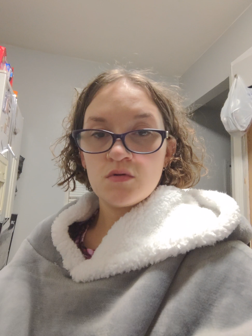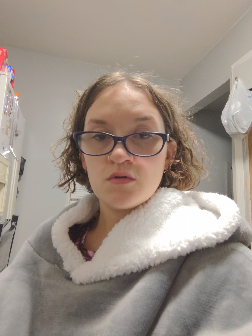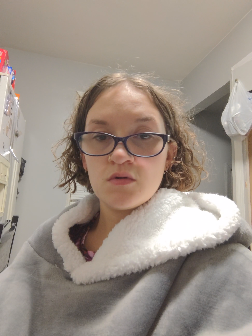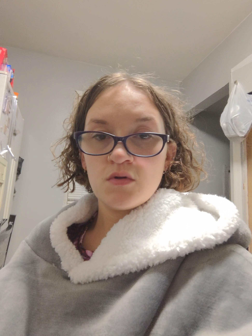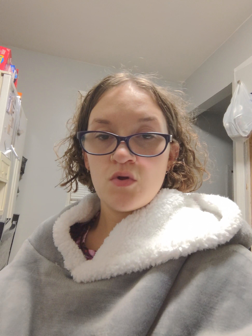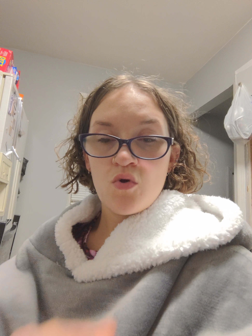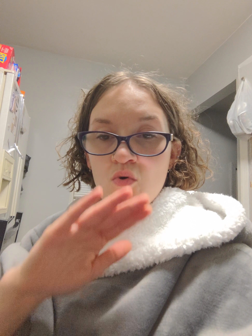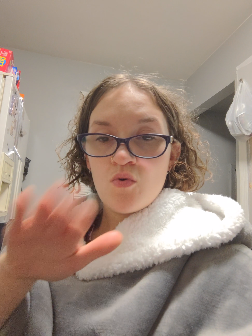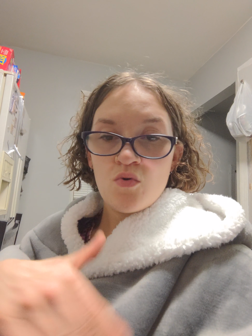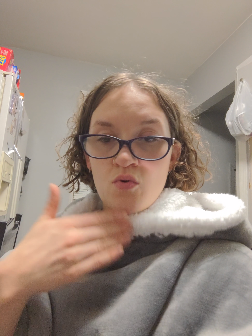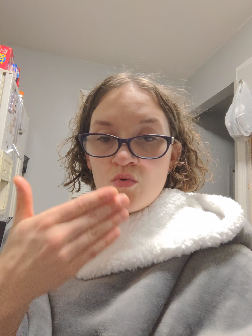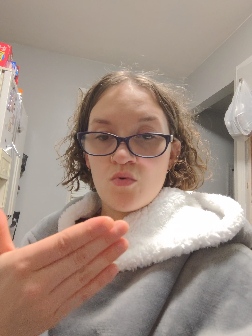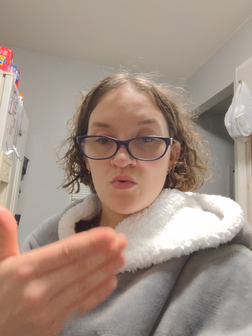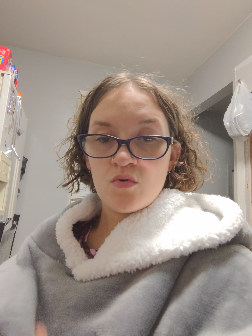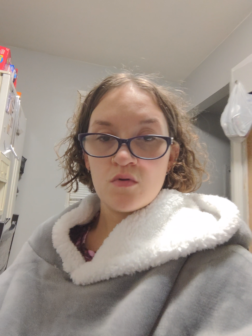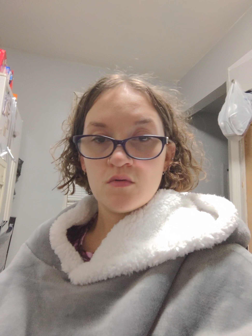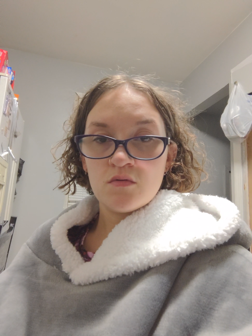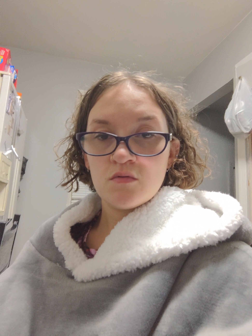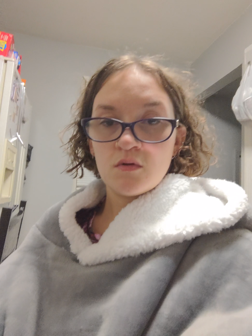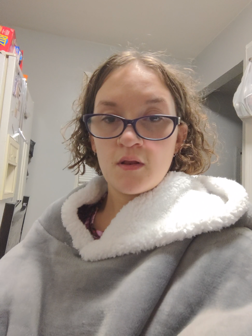all